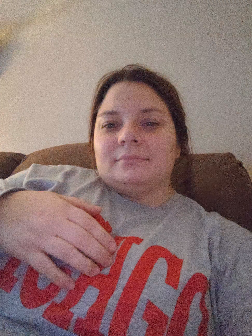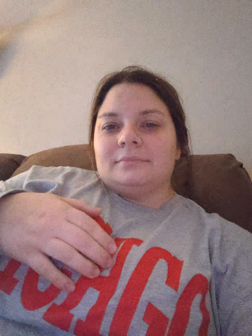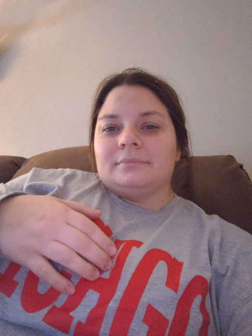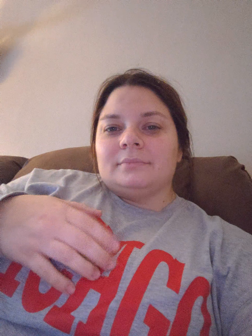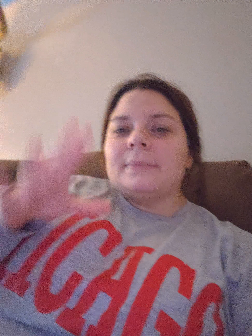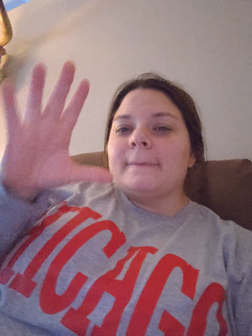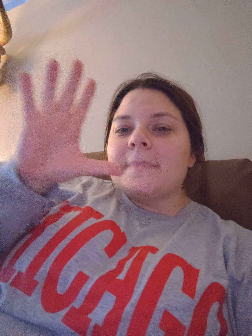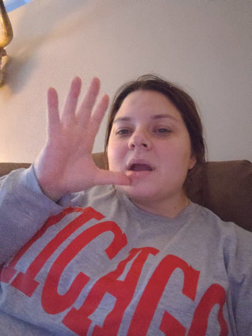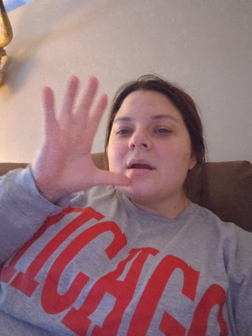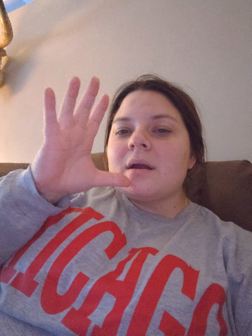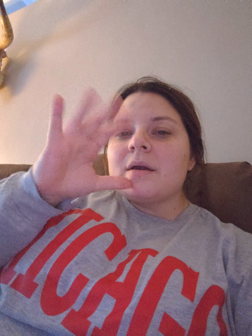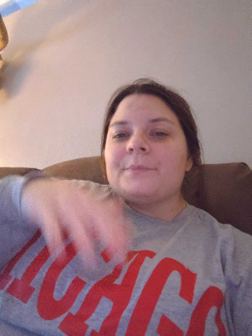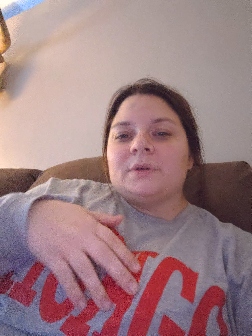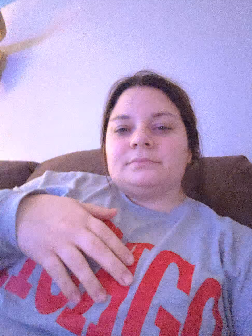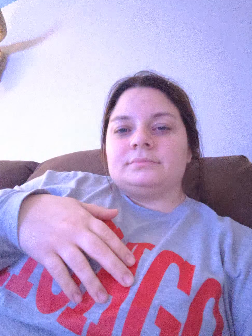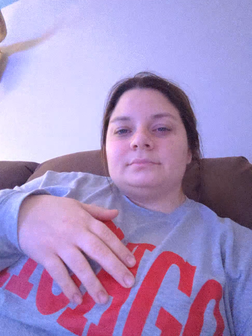mom